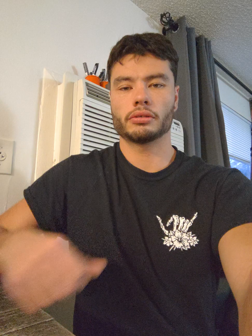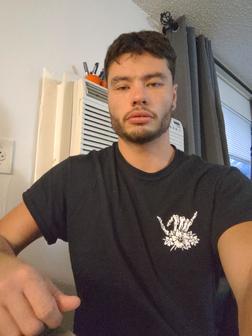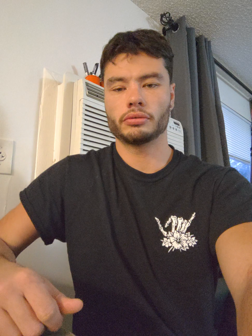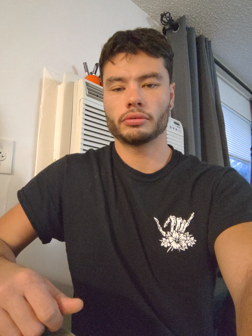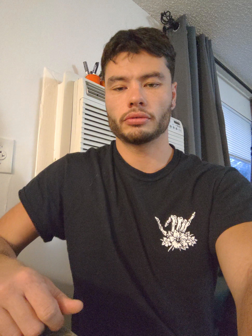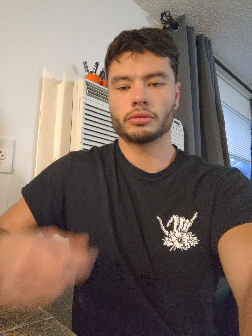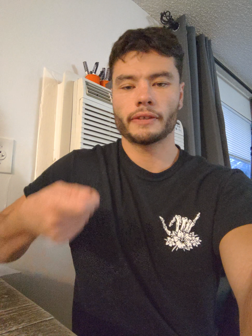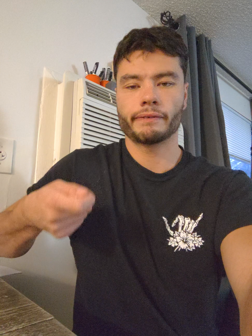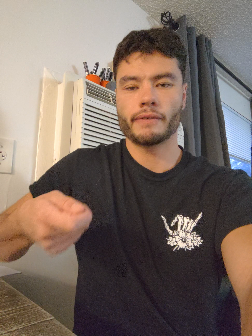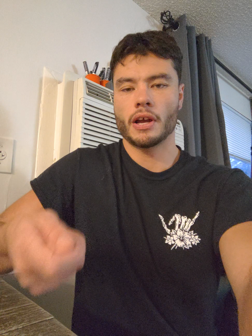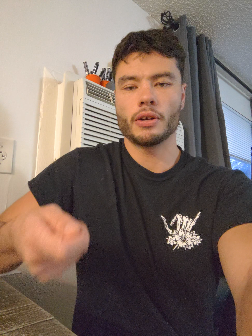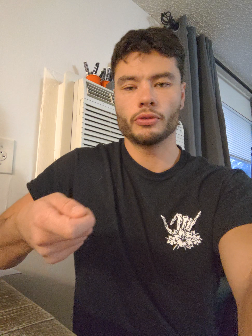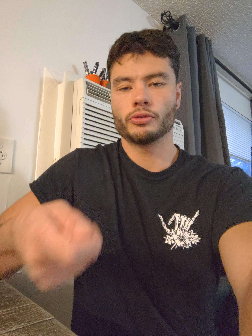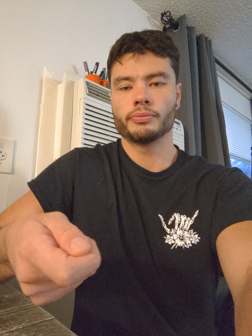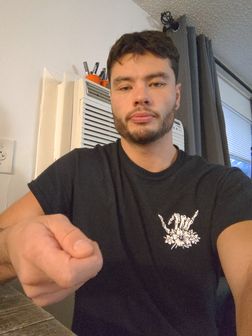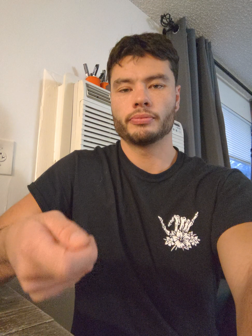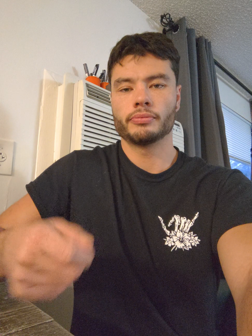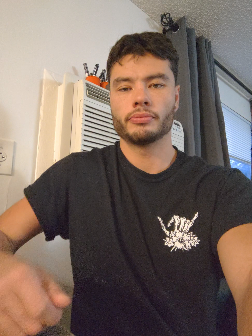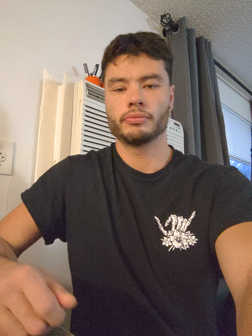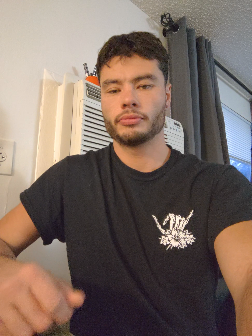vacuum